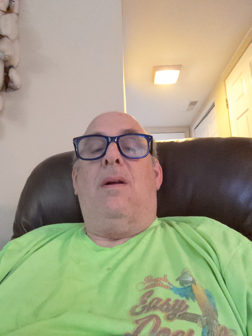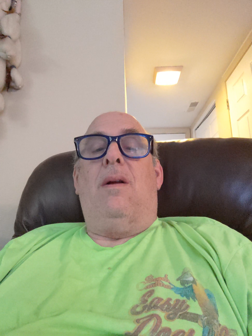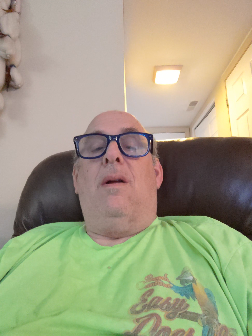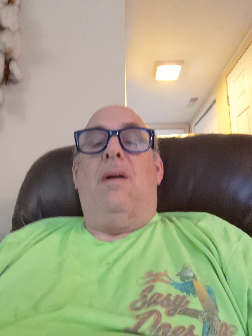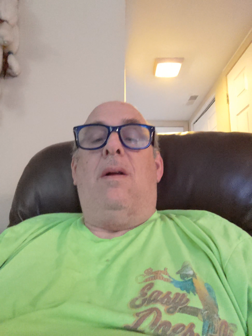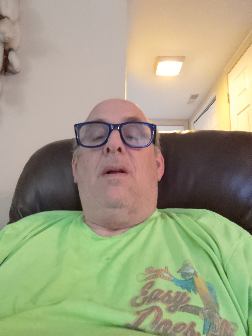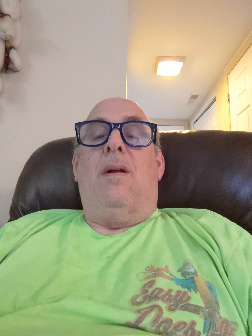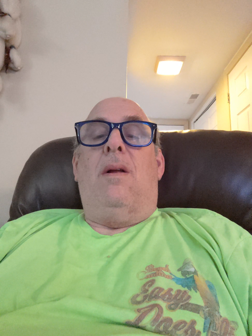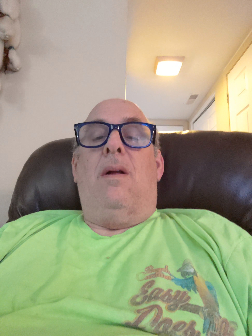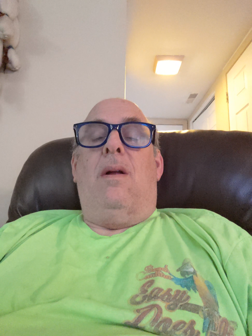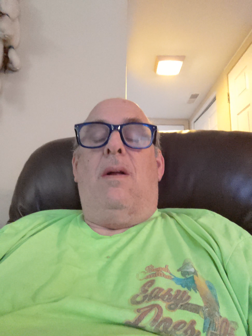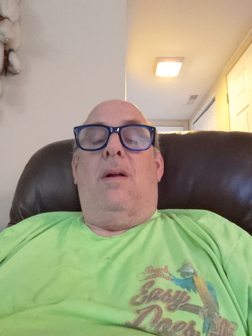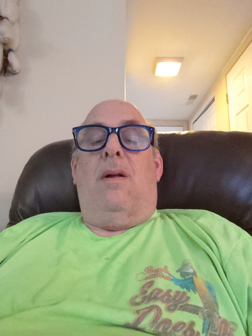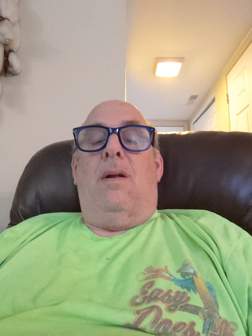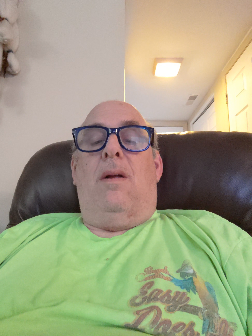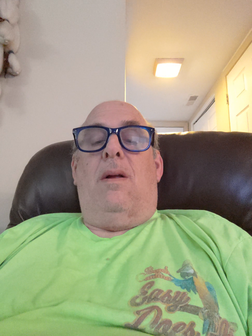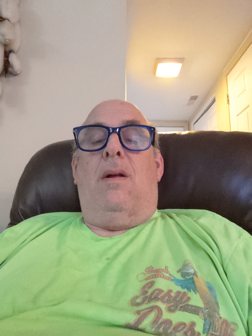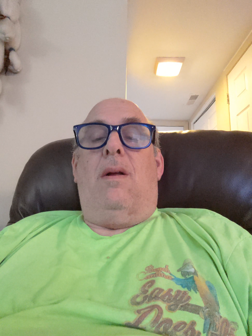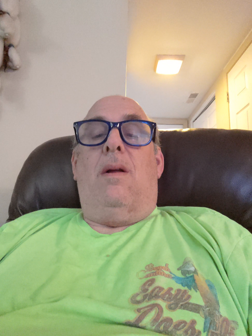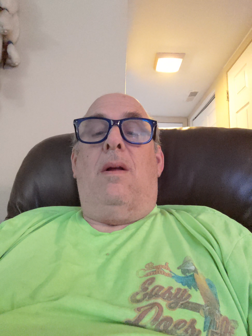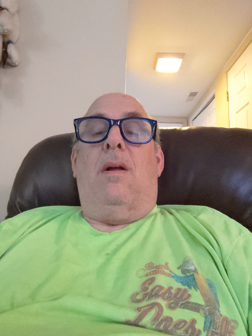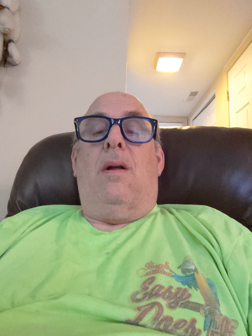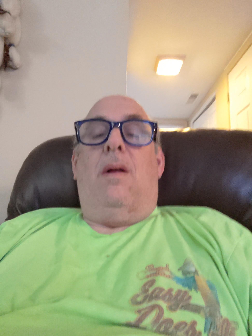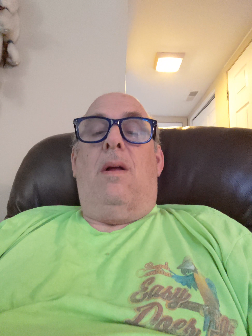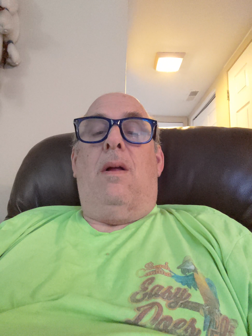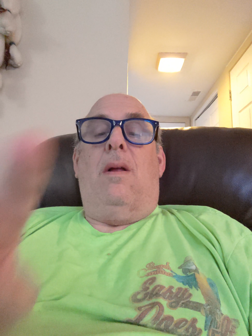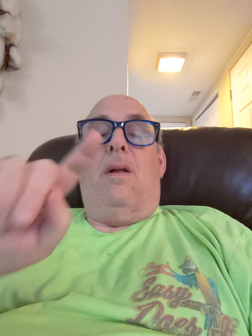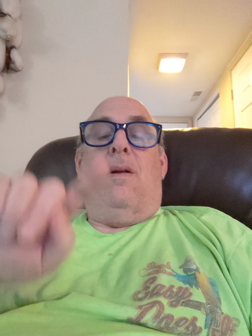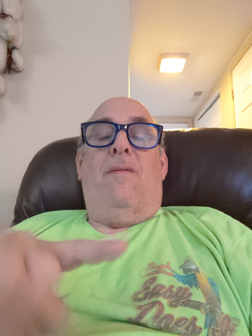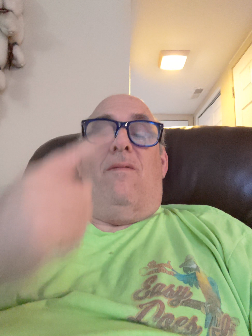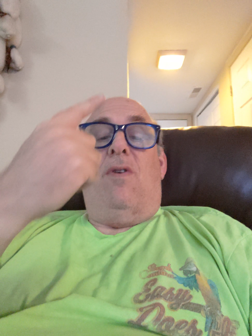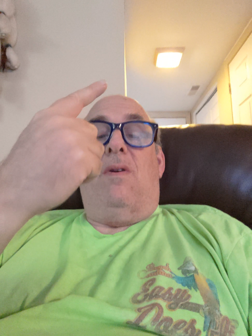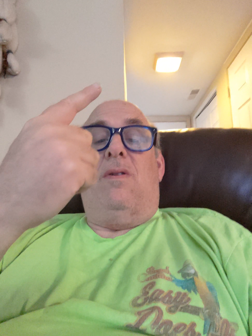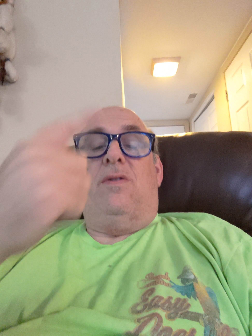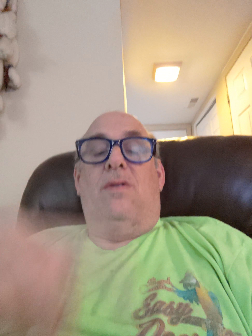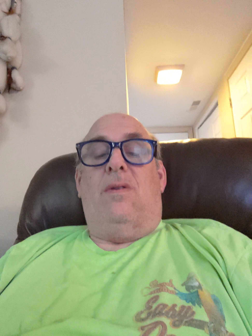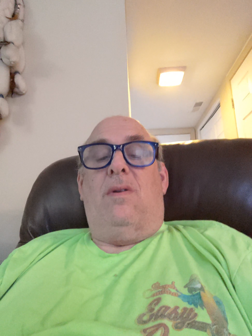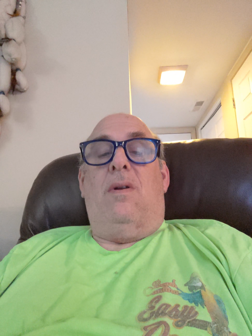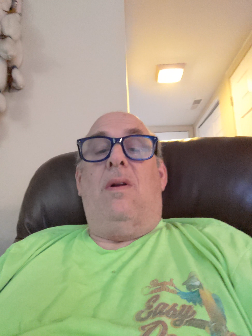first